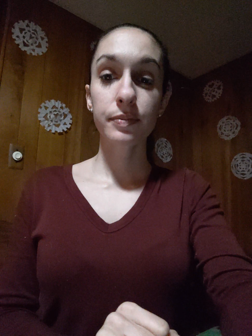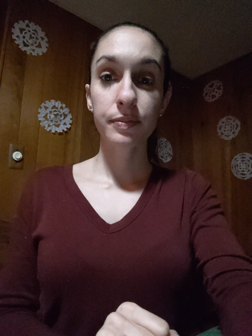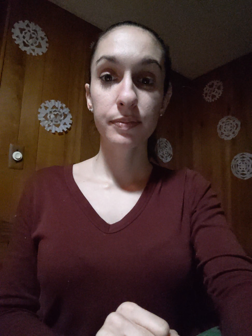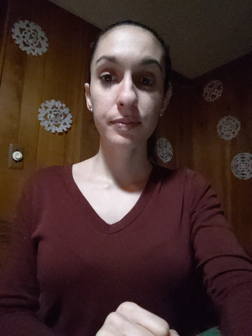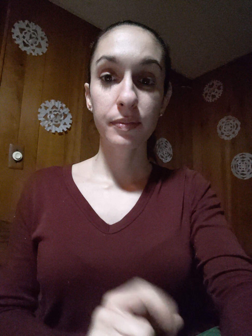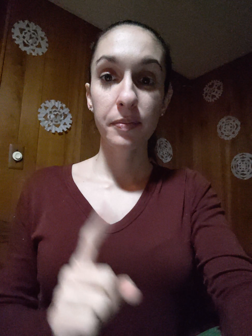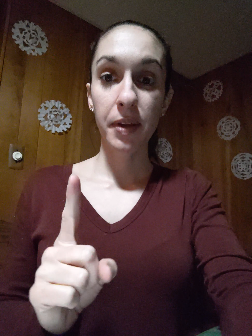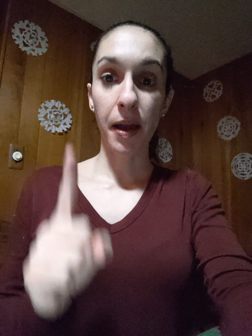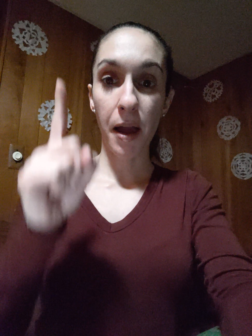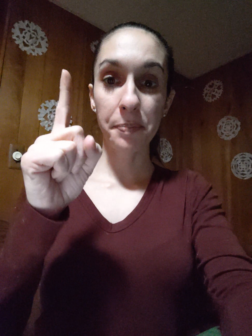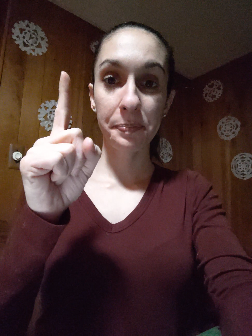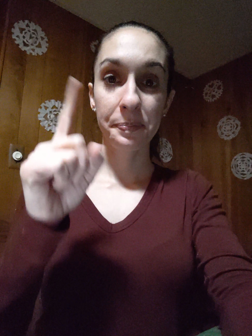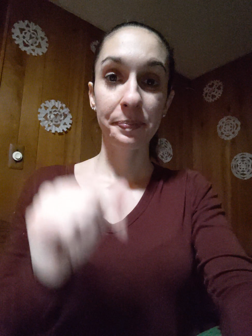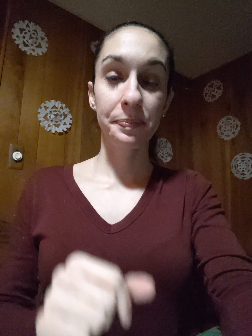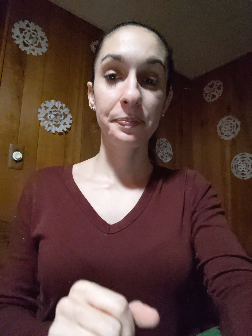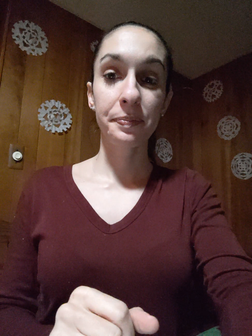up